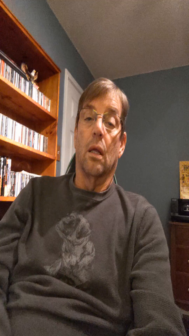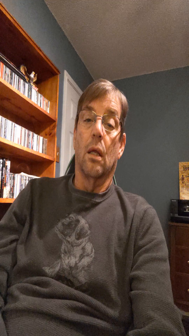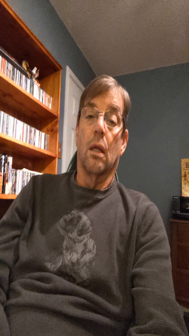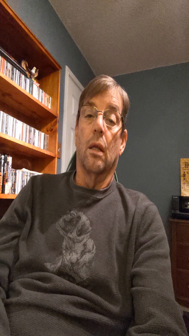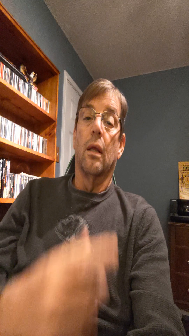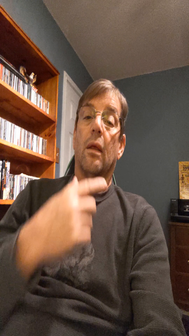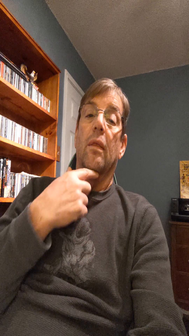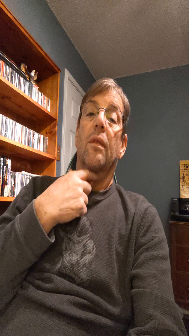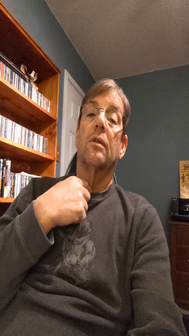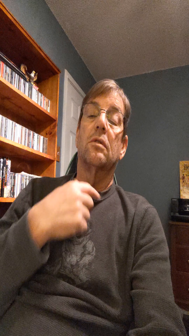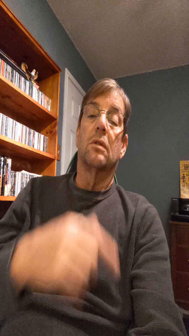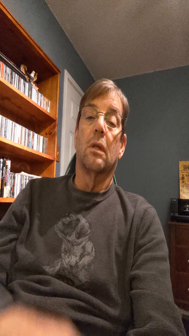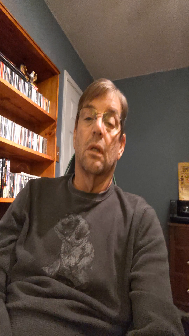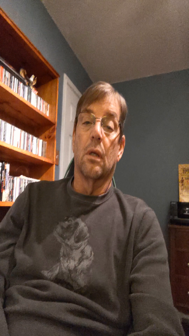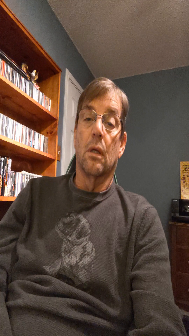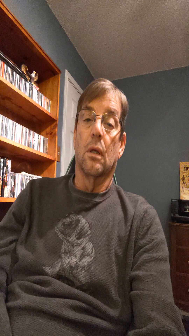thirsty